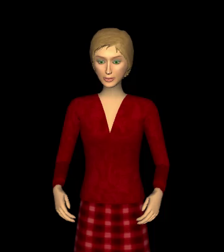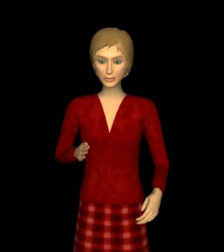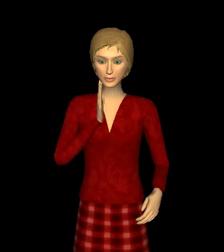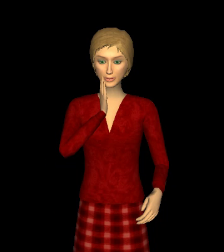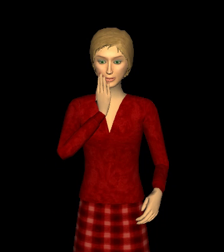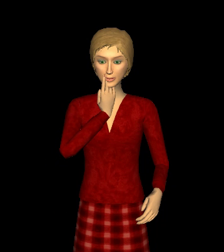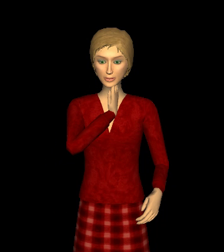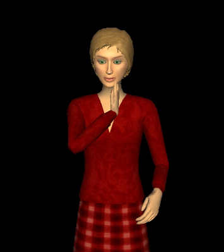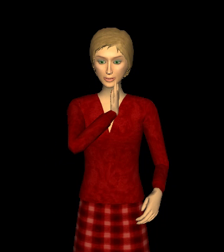جانفي